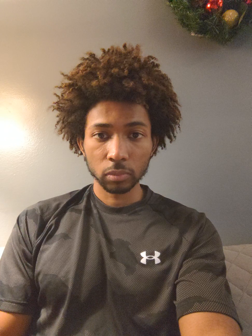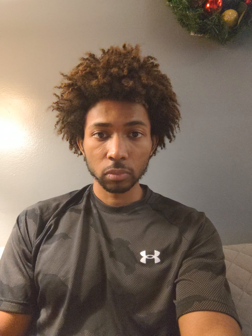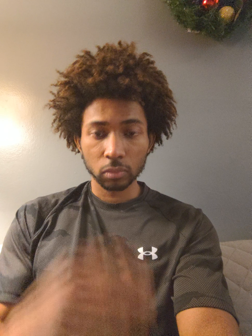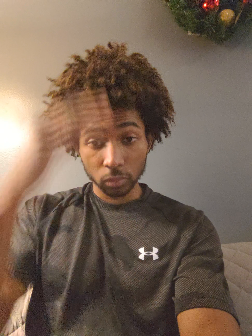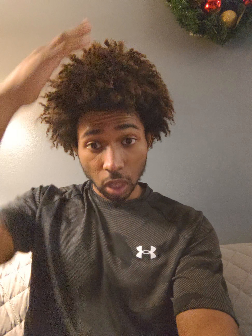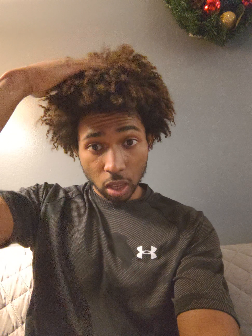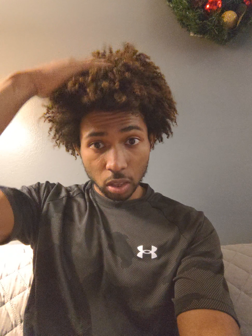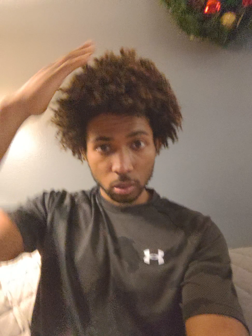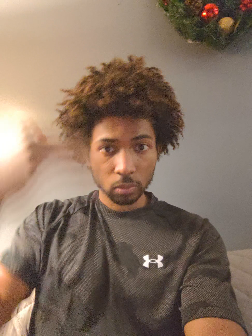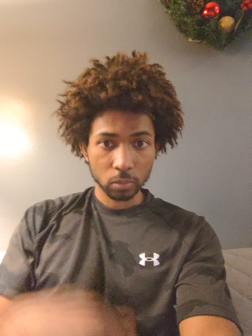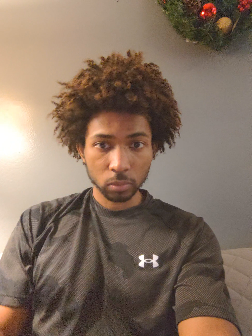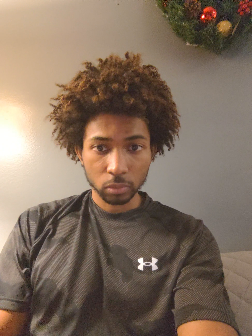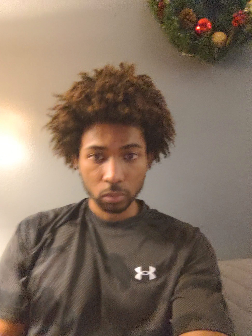hat